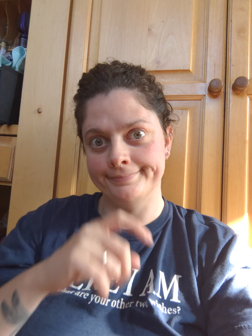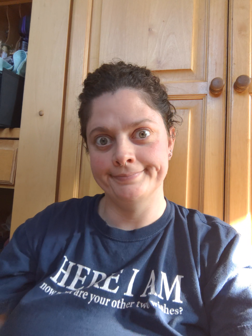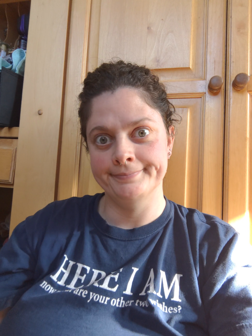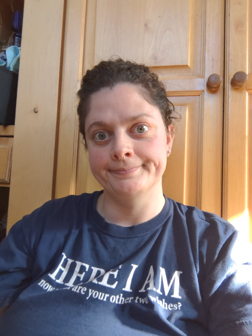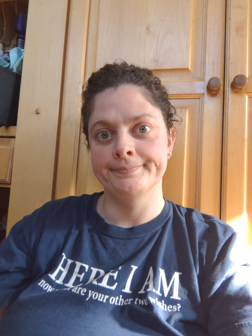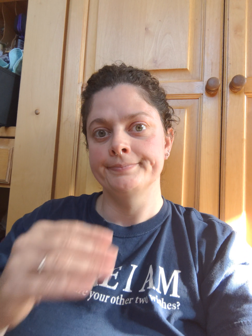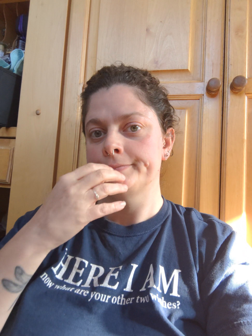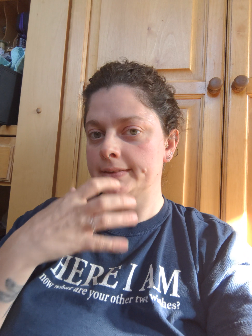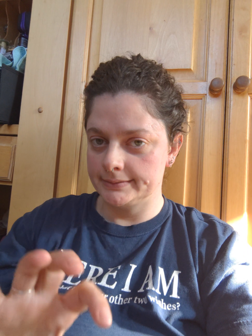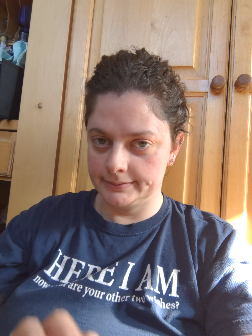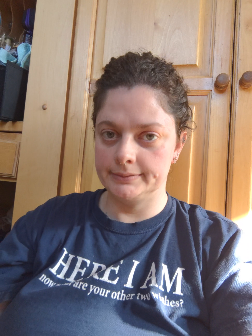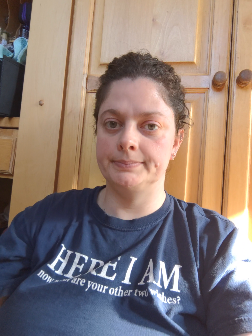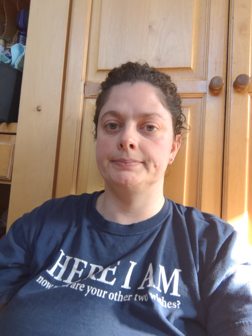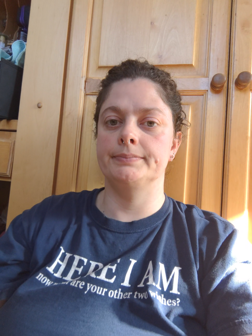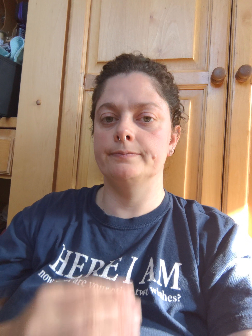hot